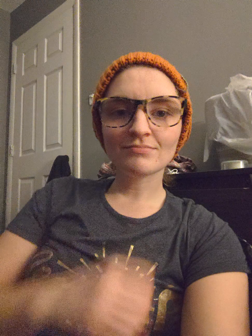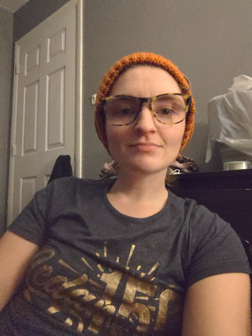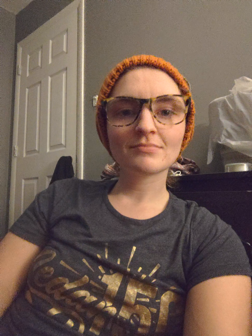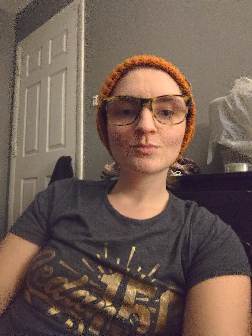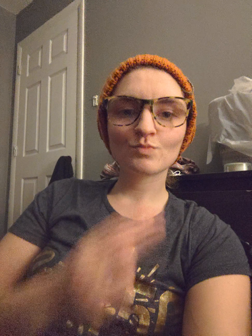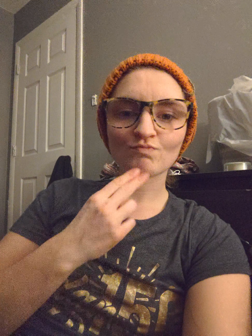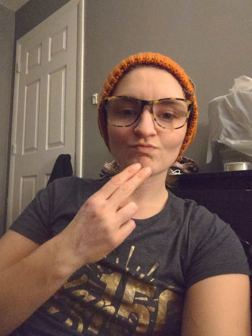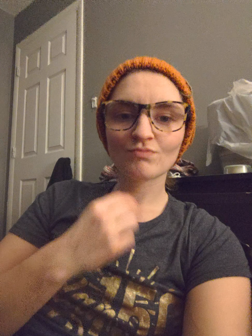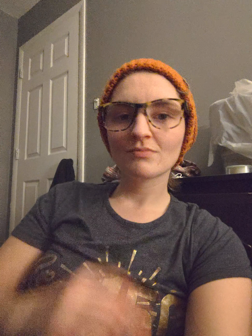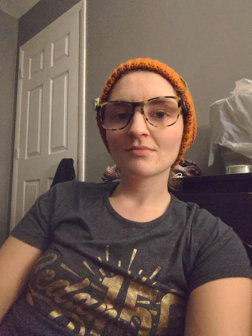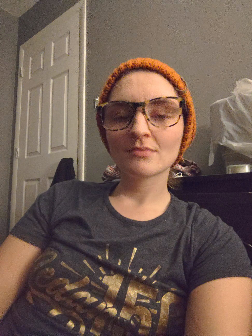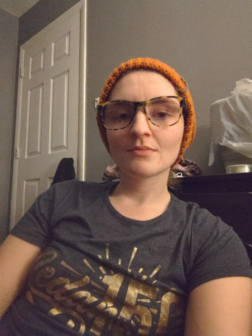cute